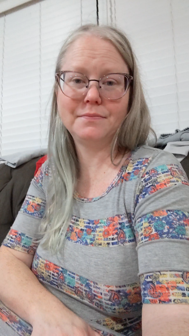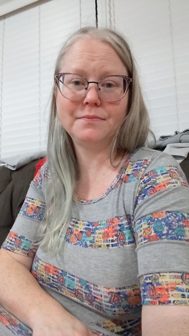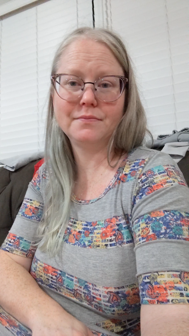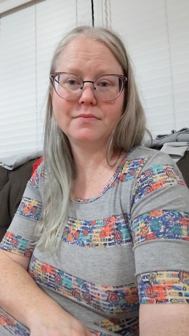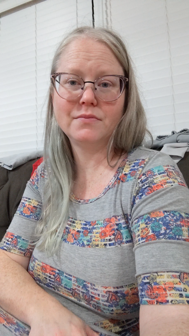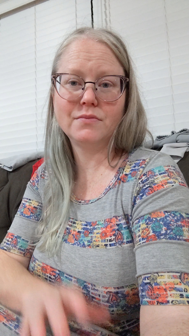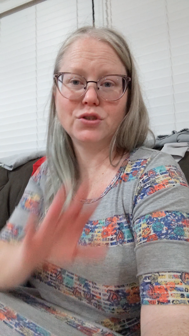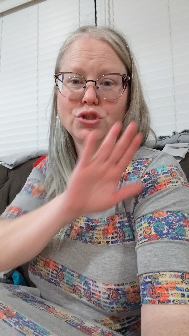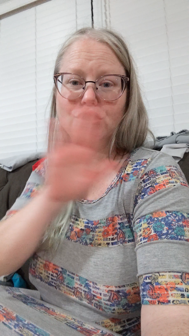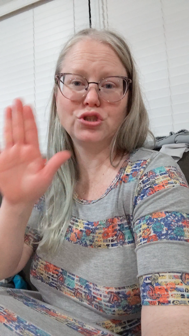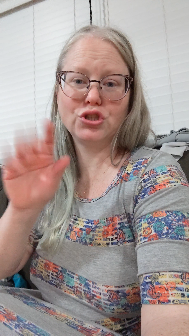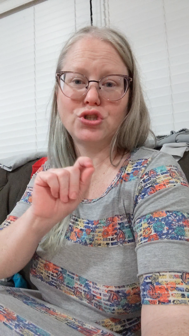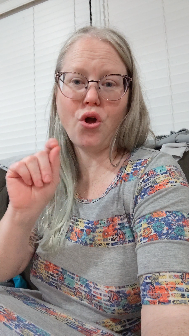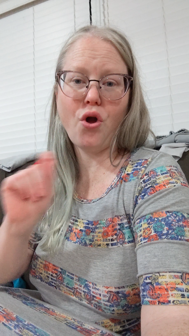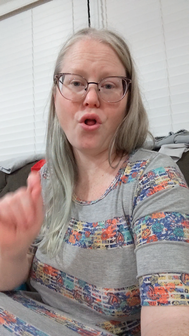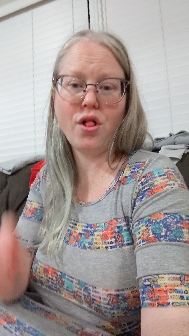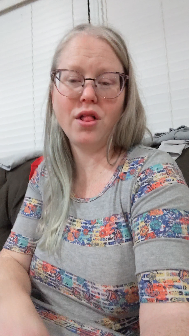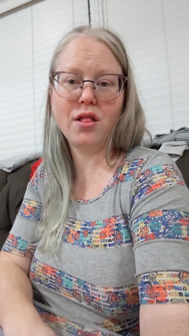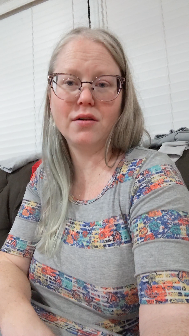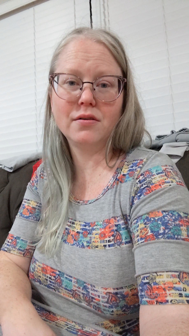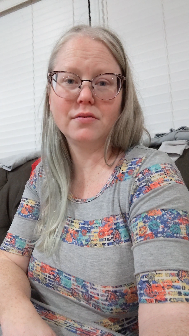chalk